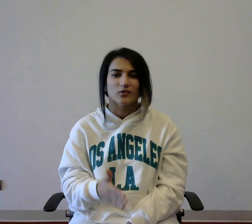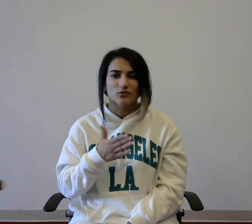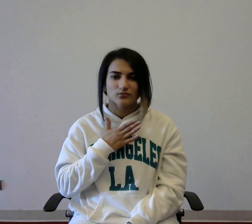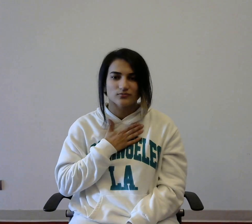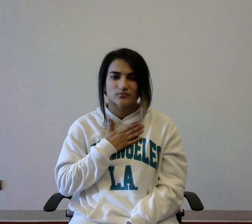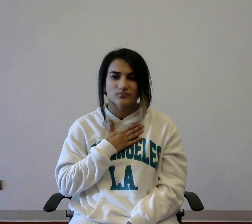mən